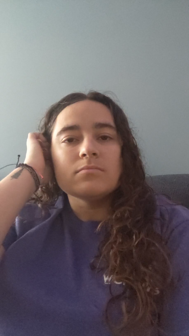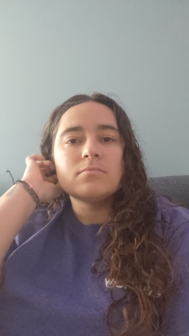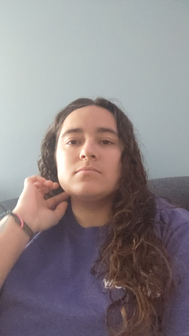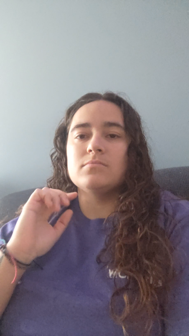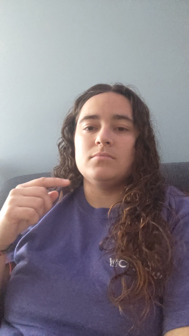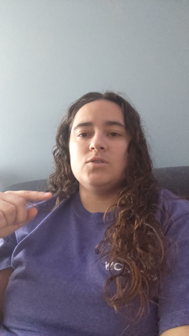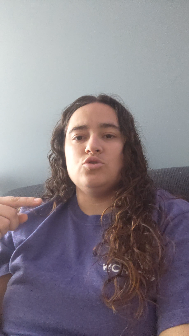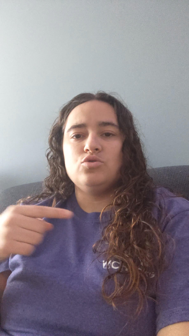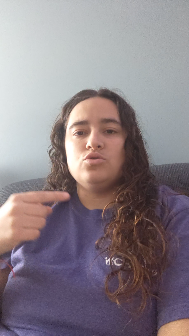hurt